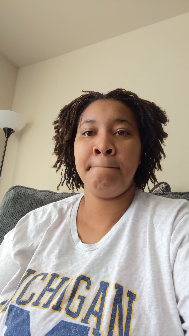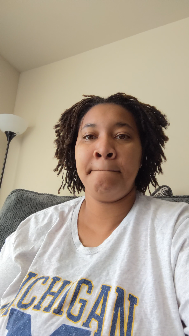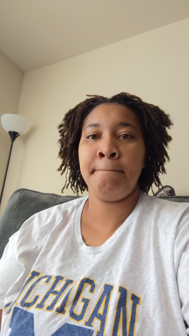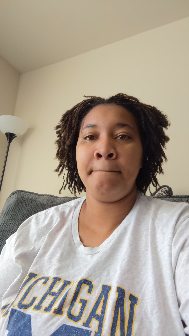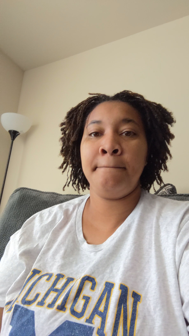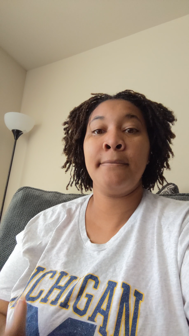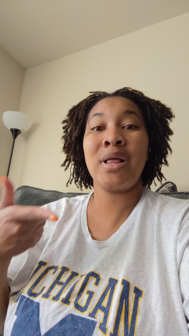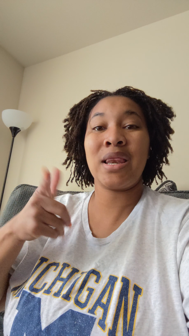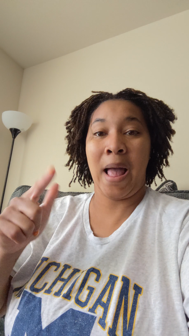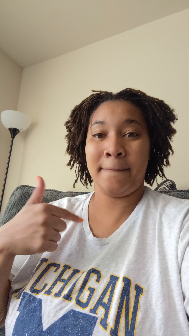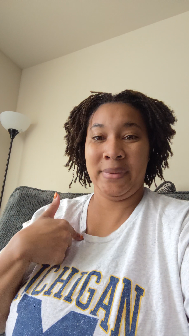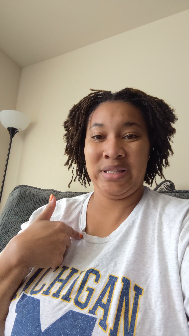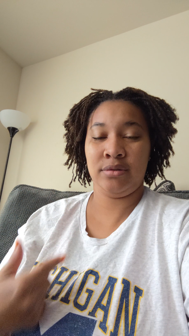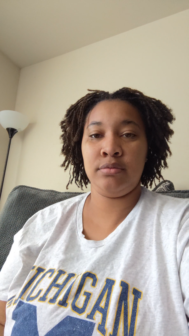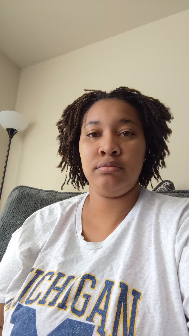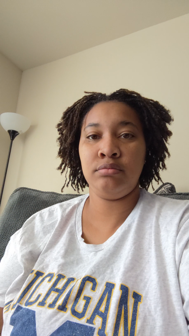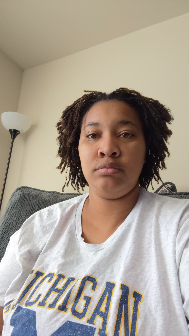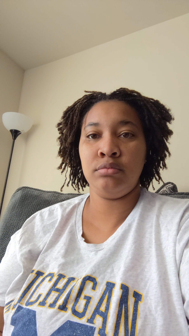let me